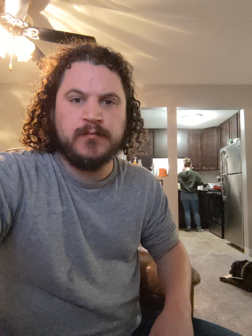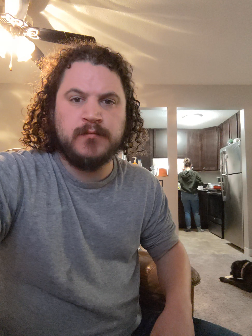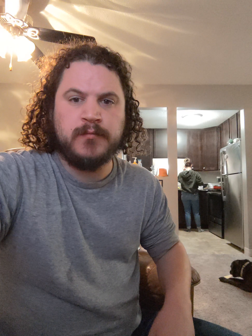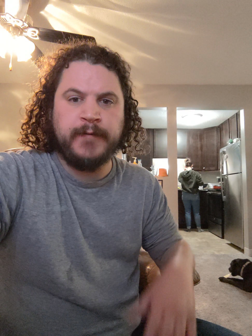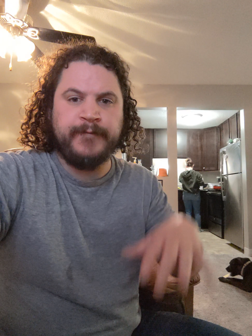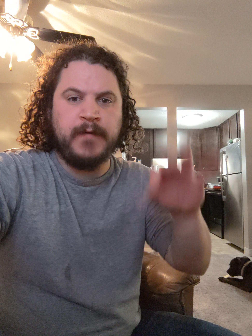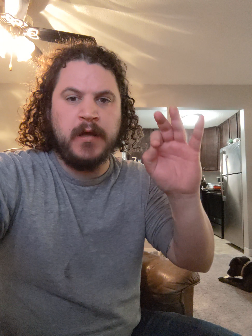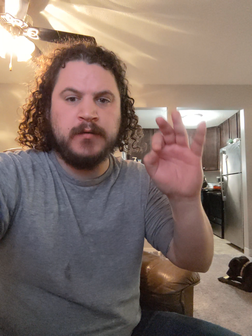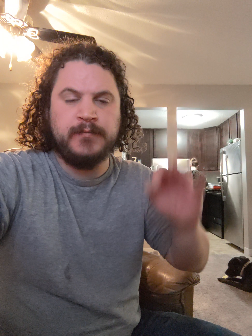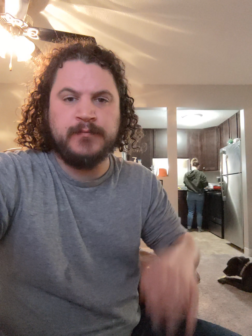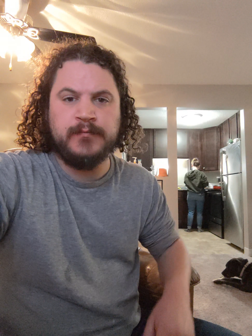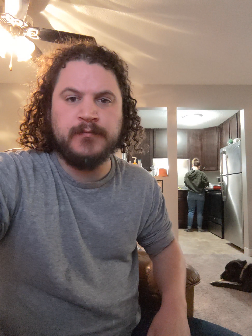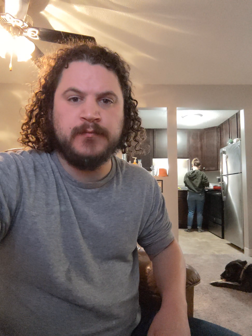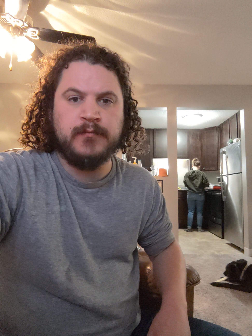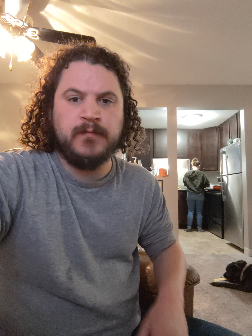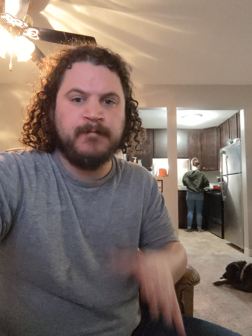find